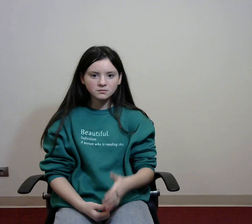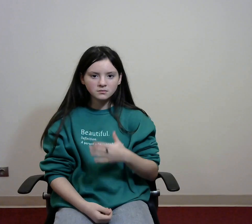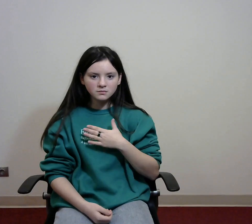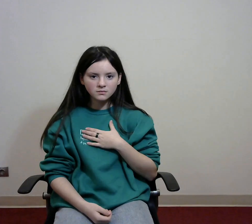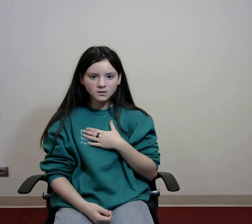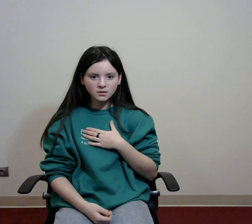mən